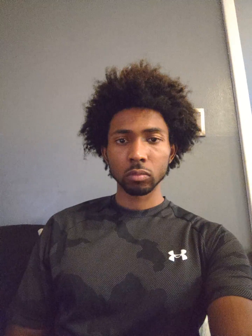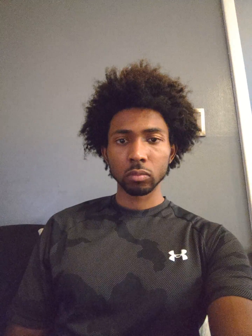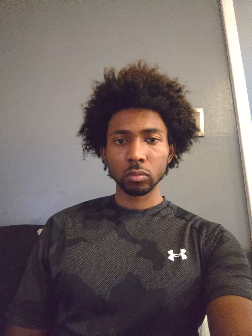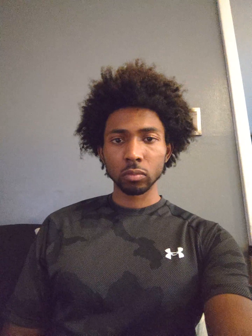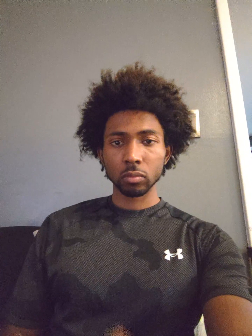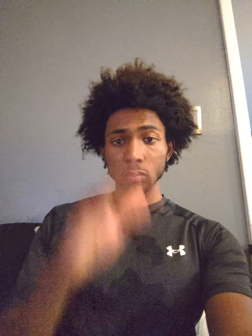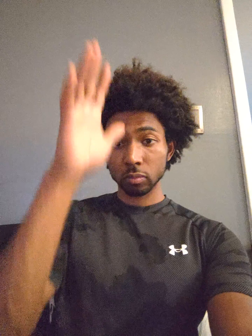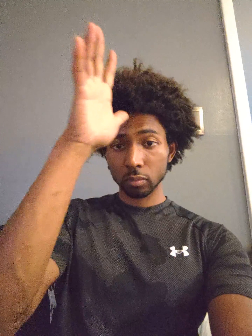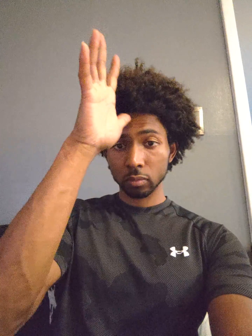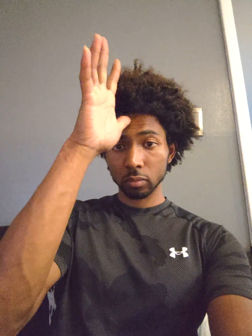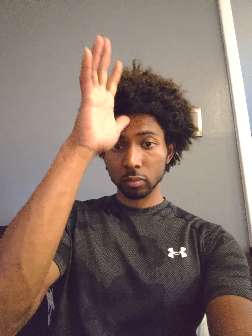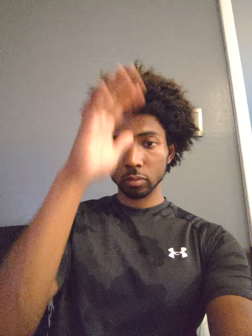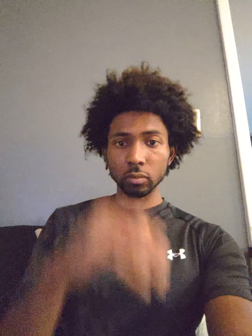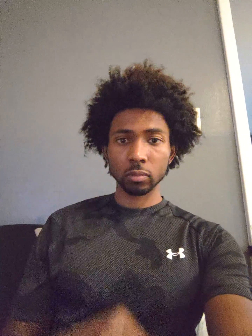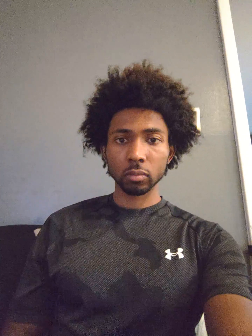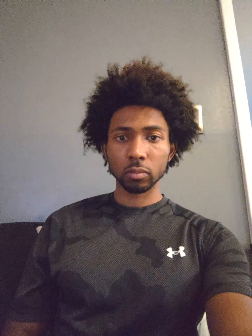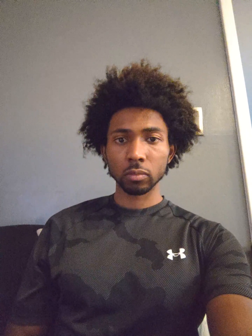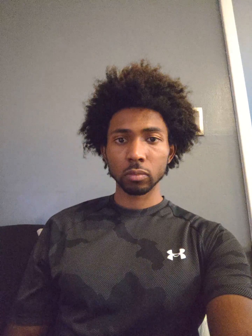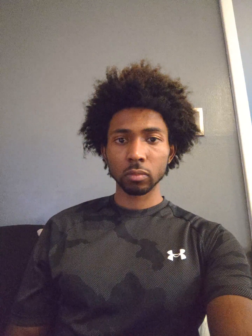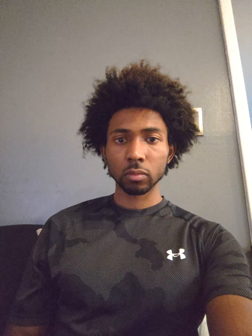daddy